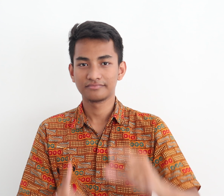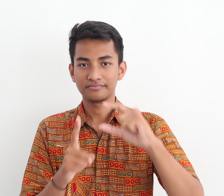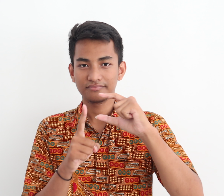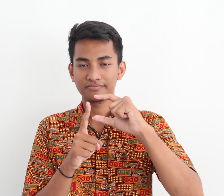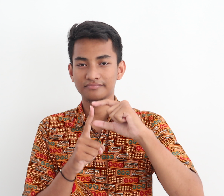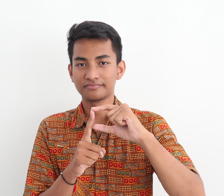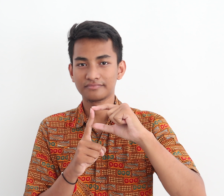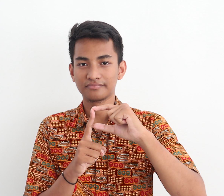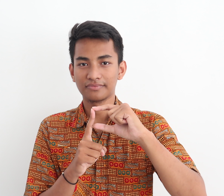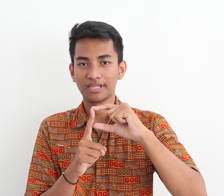P